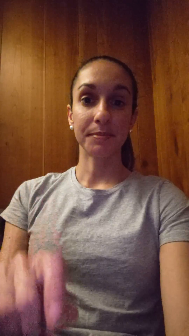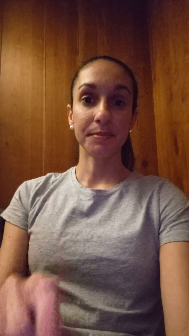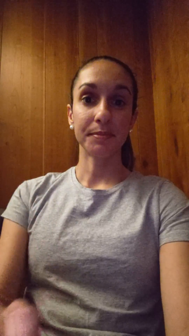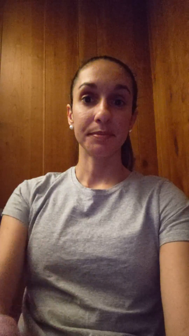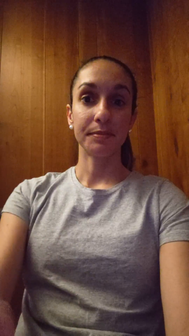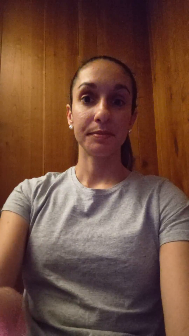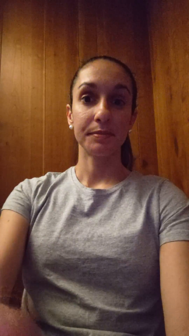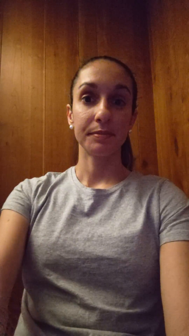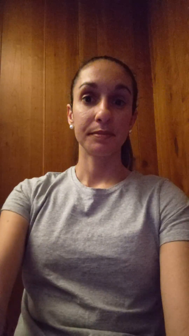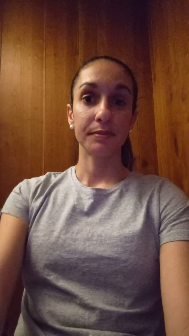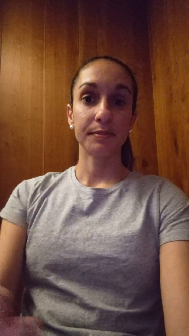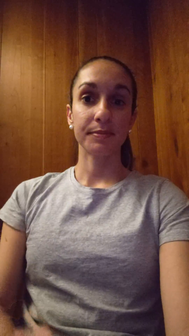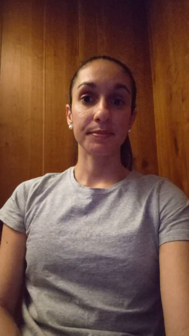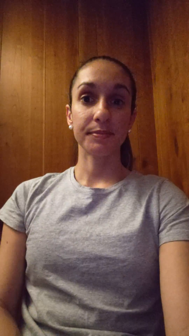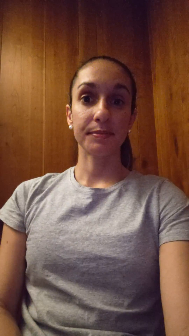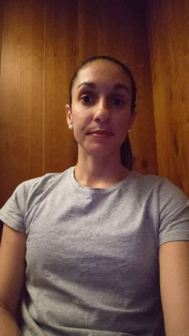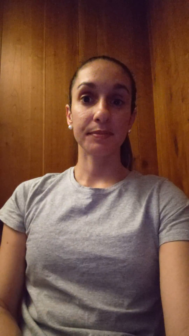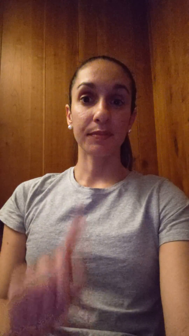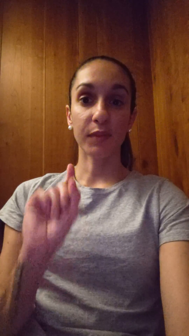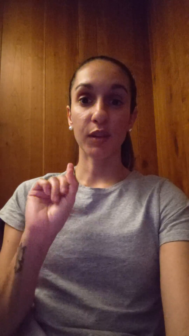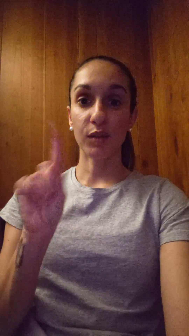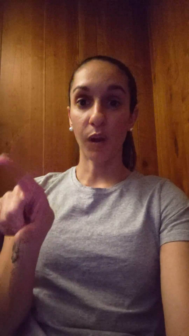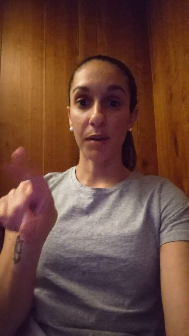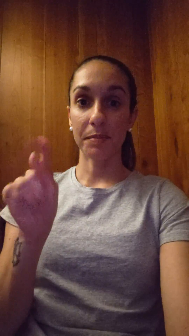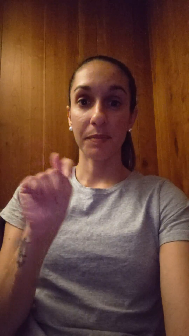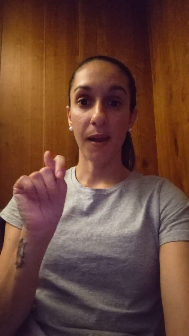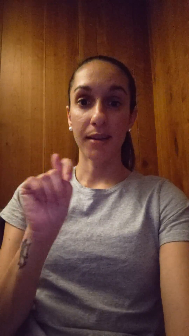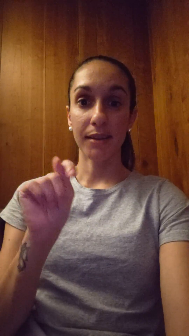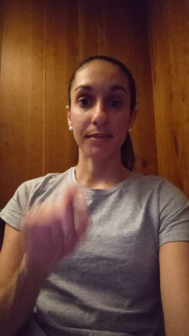go potty